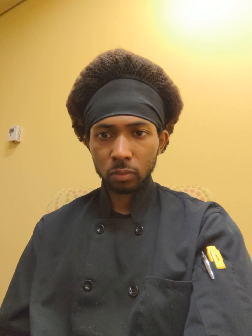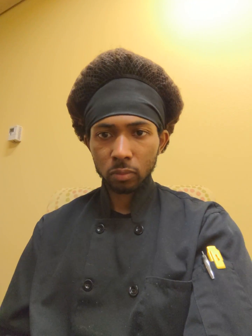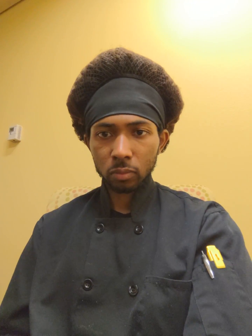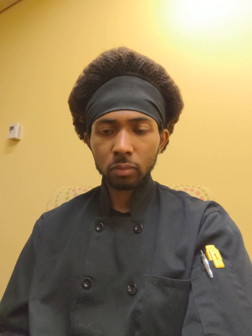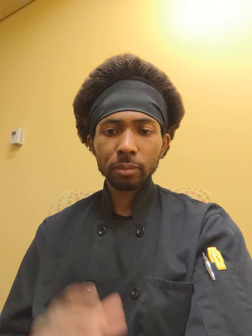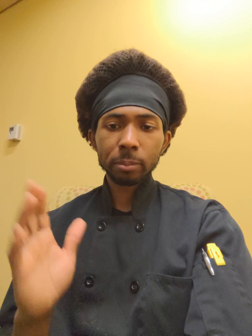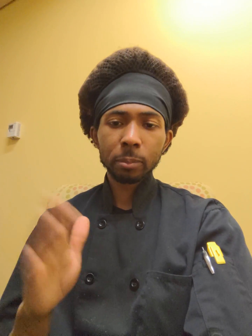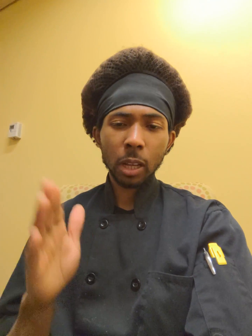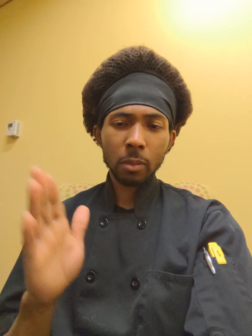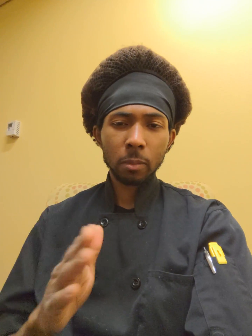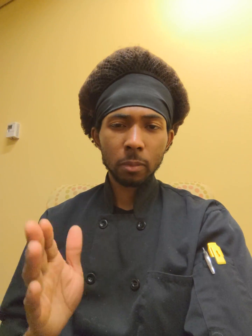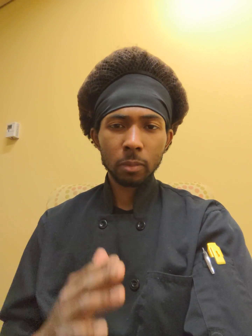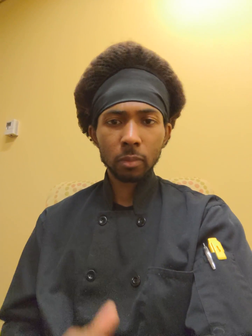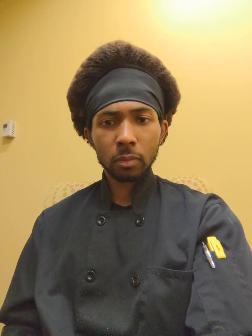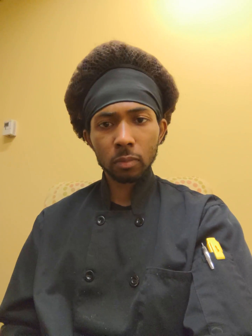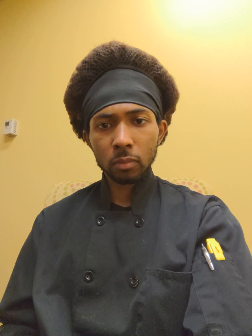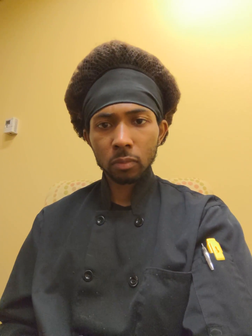clap